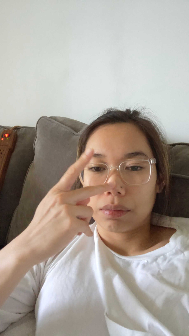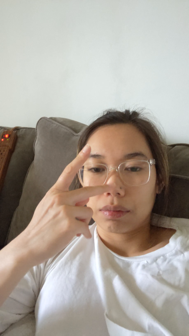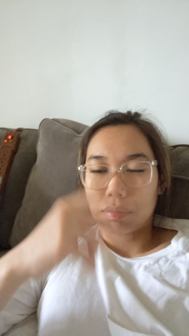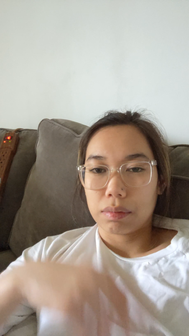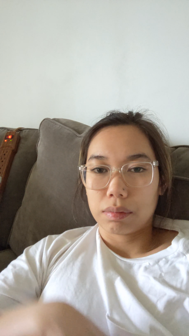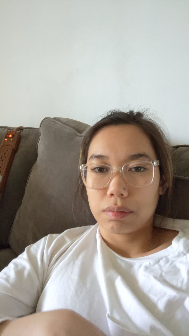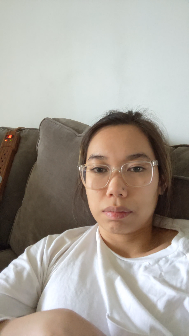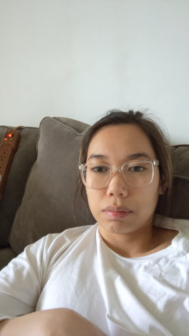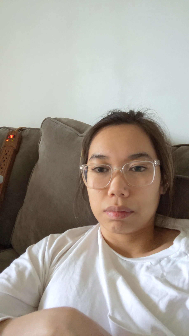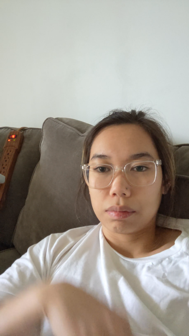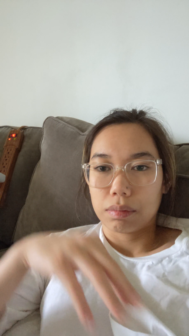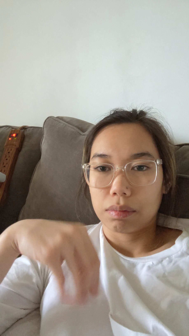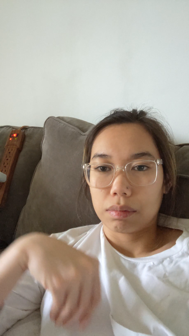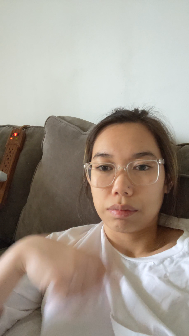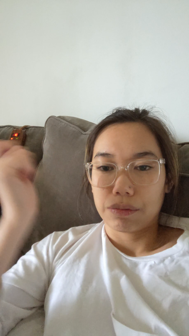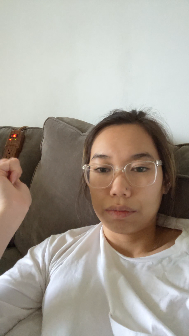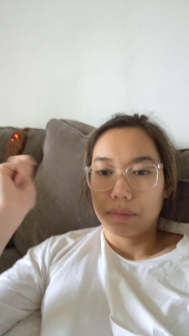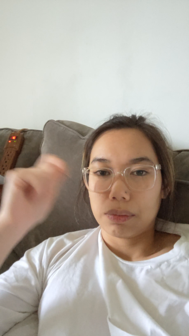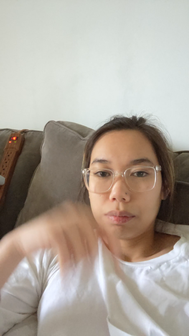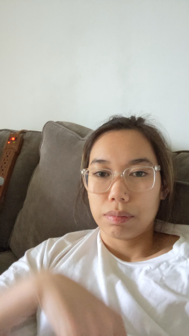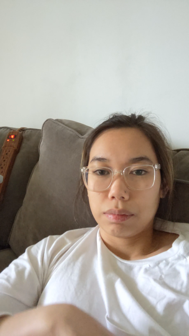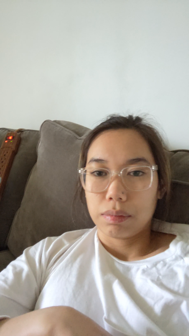rip